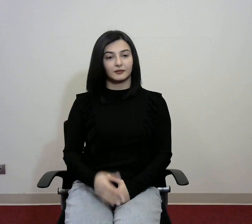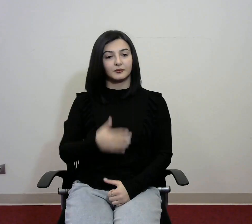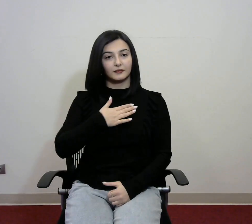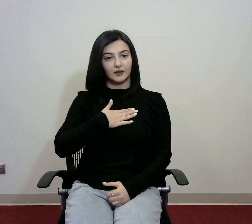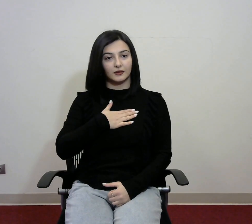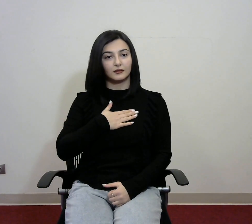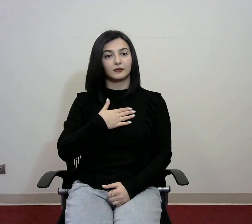mən